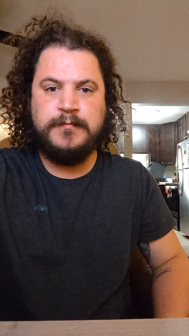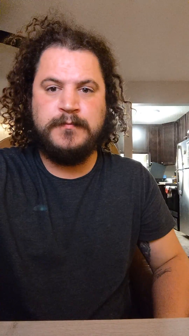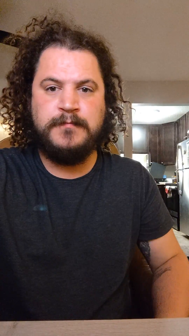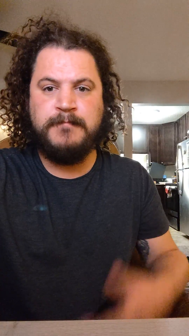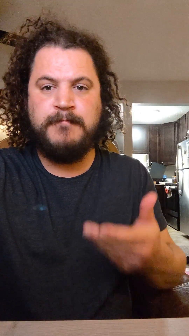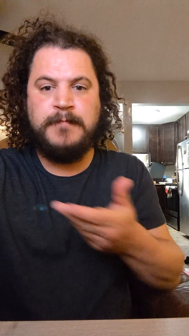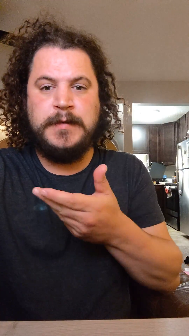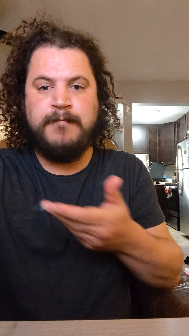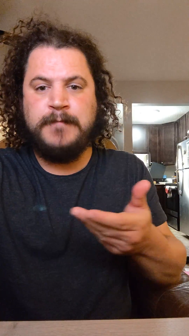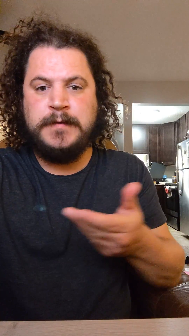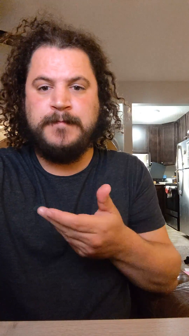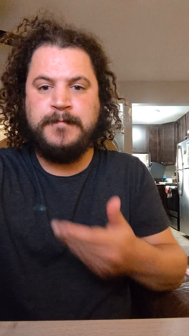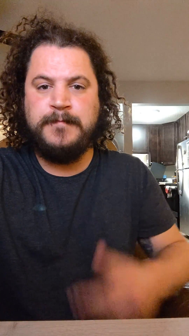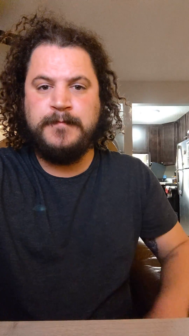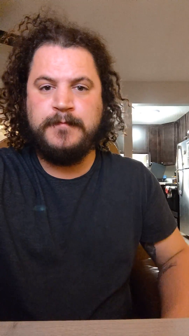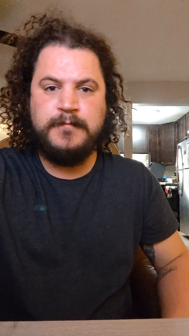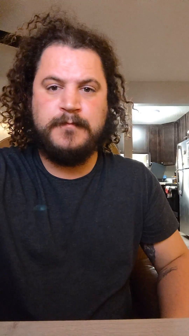baby